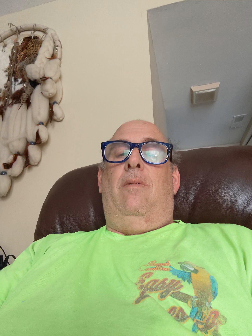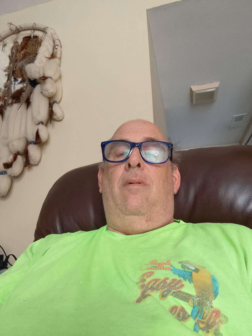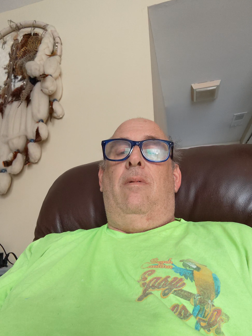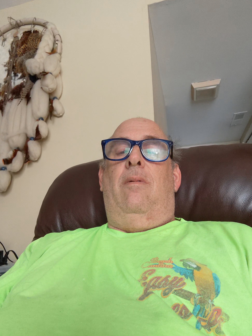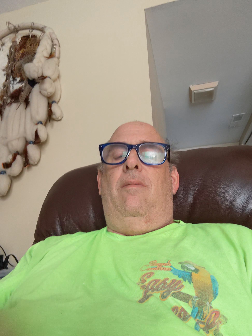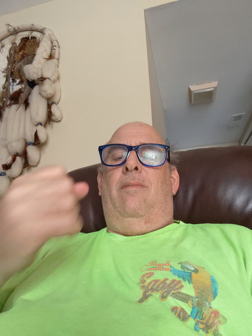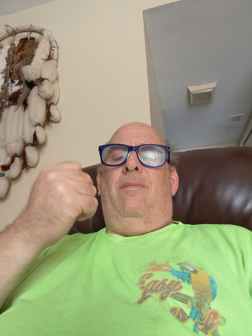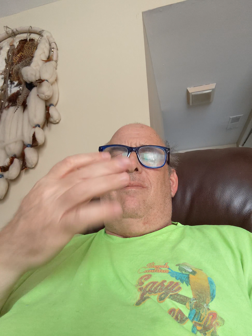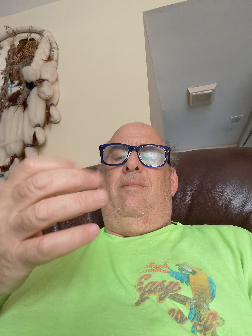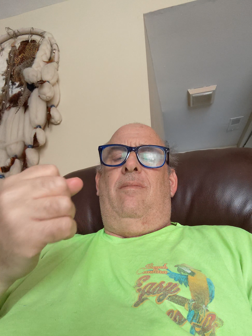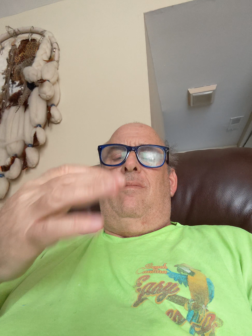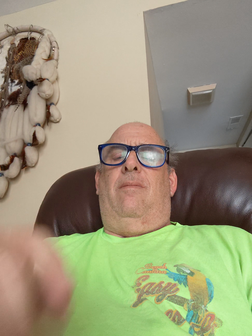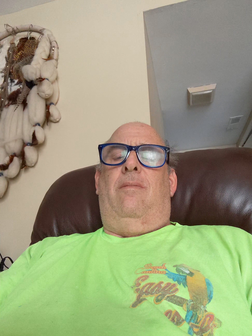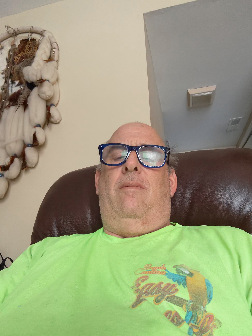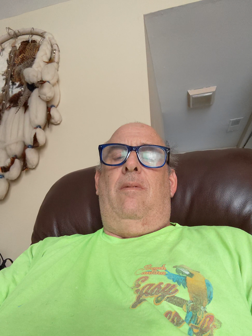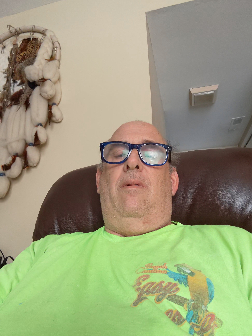many